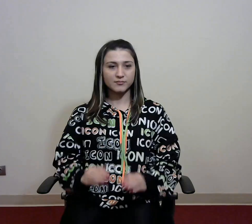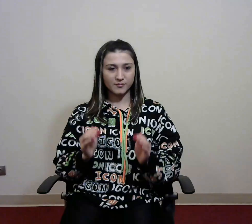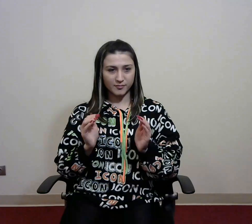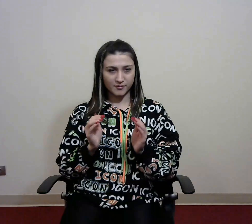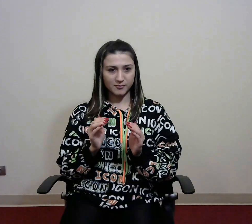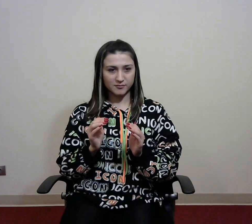balaca